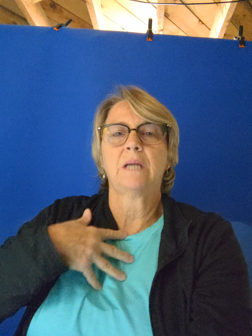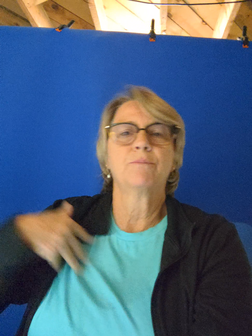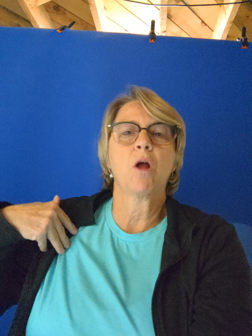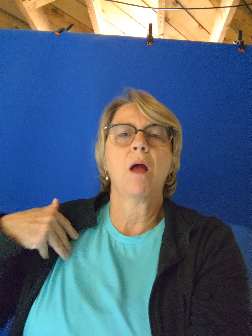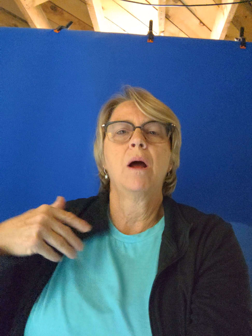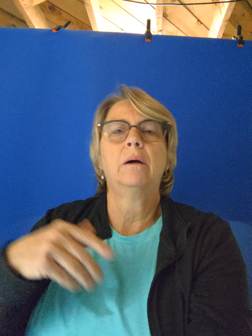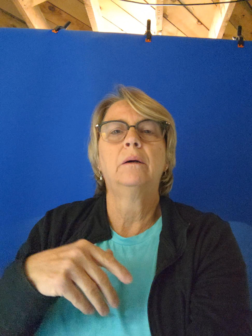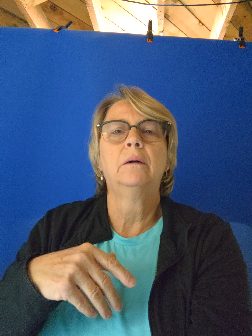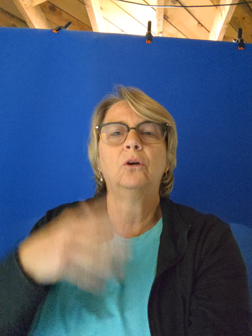zebra